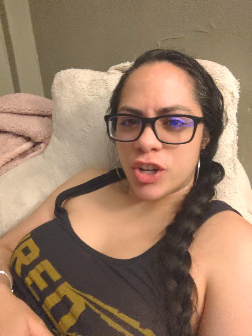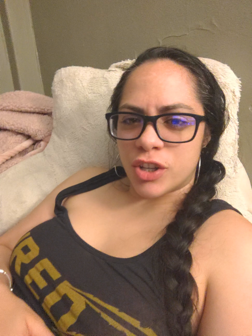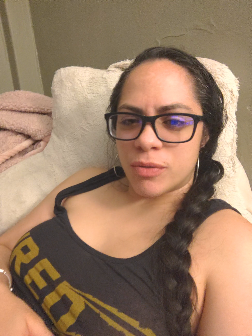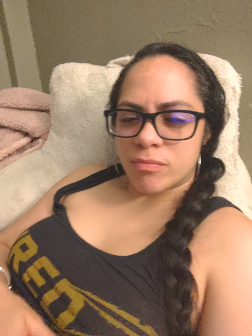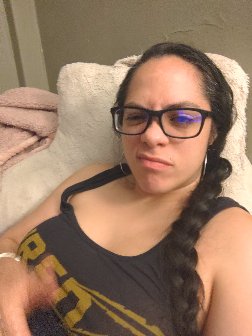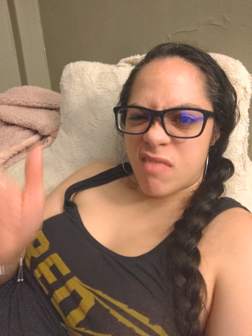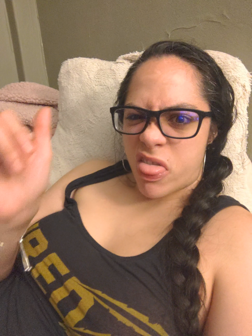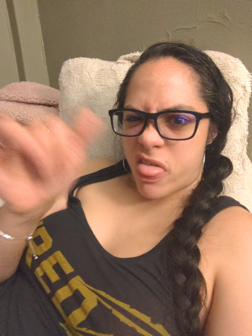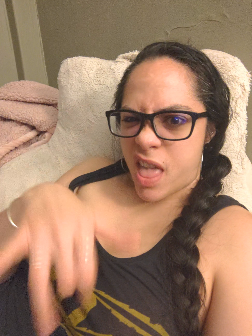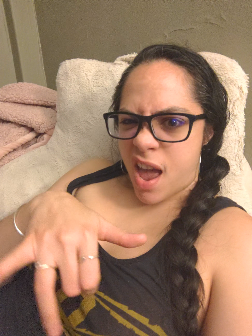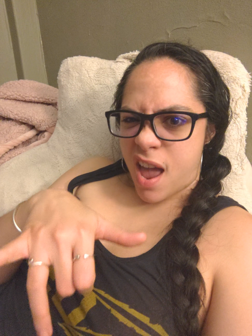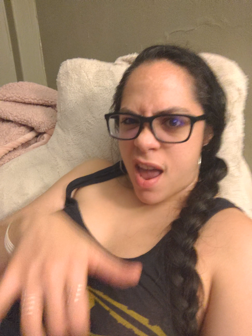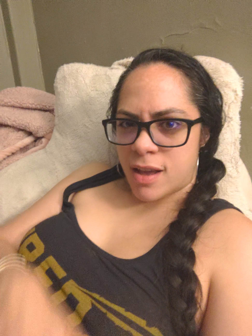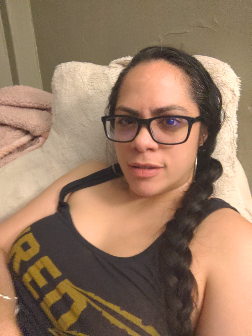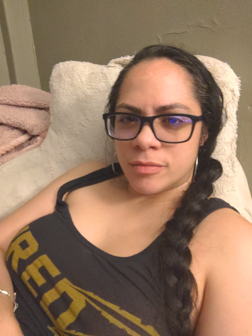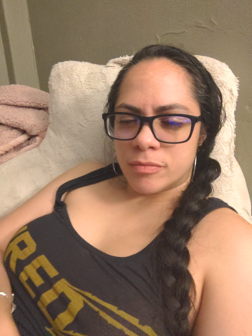that